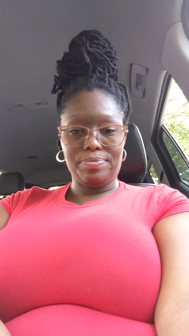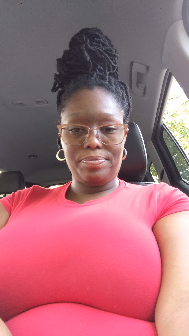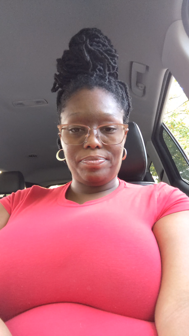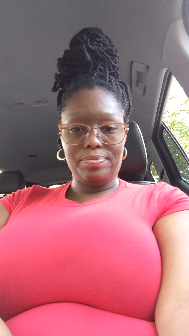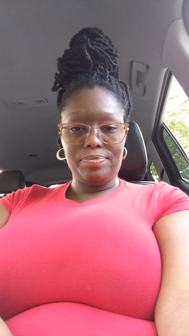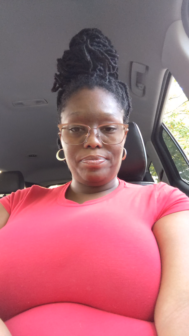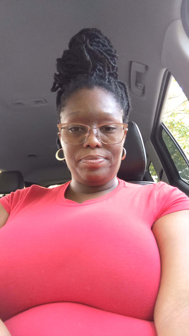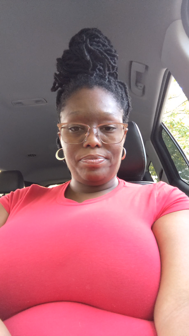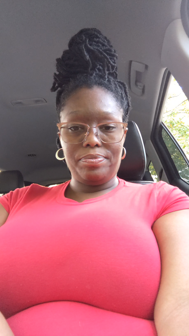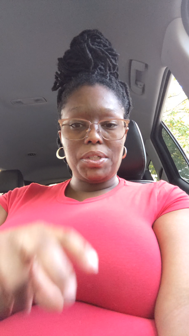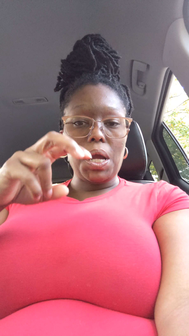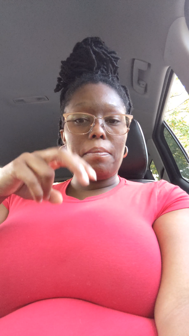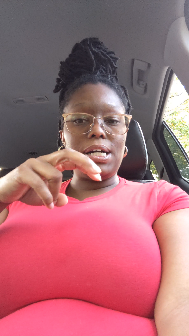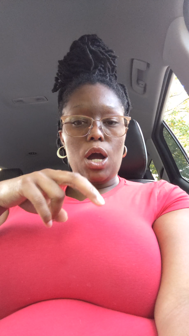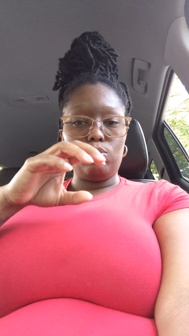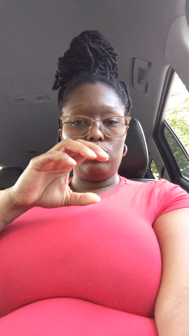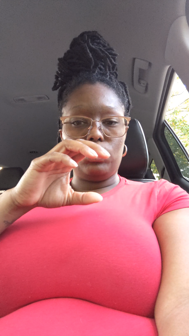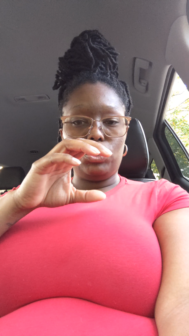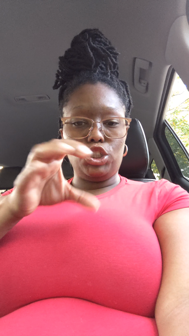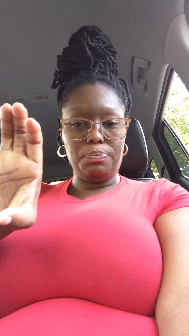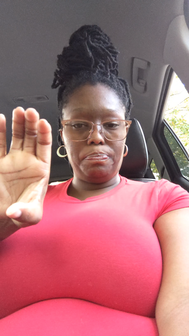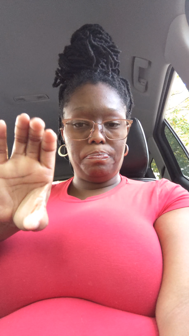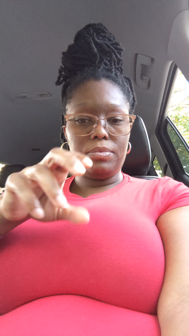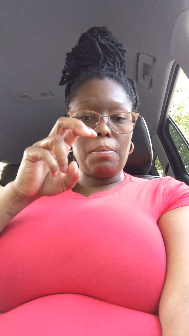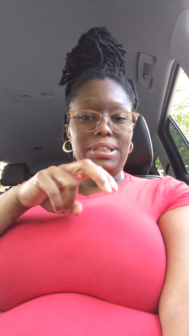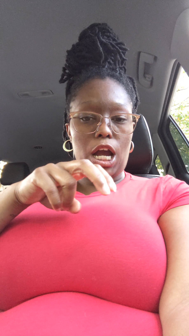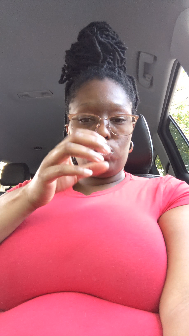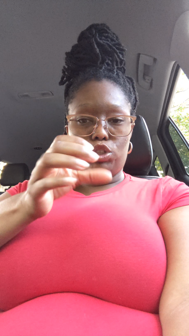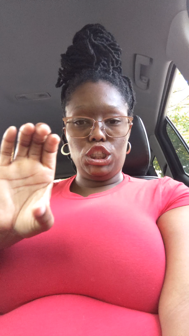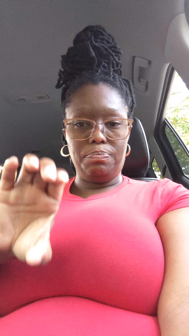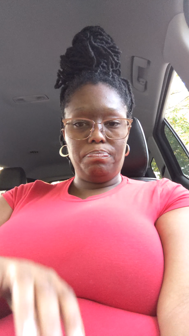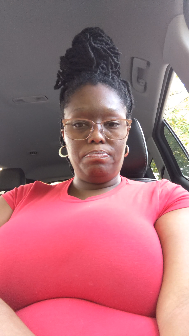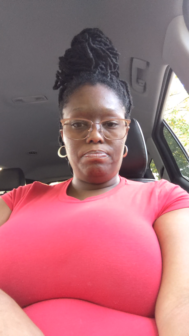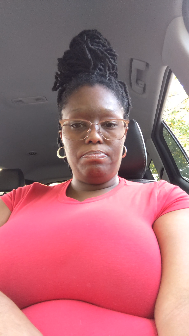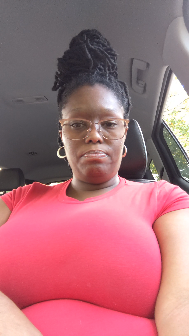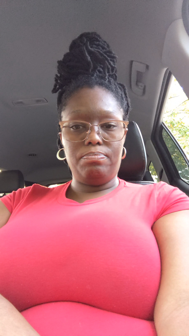potato chip